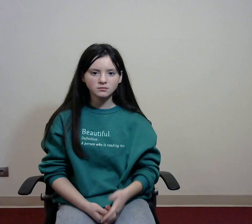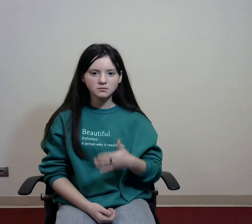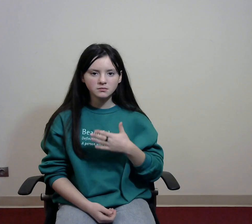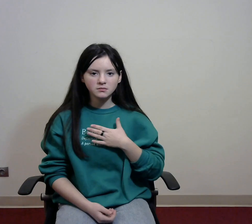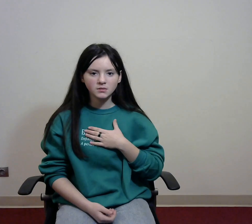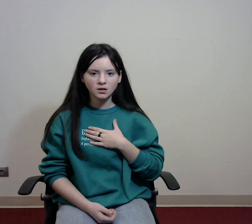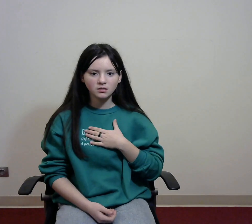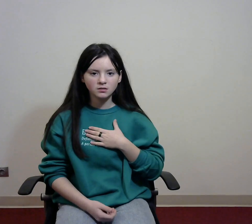mən